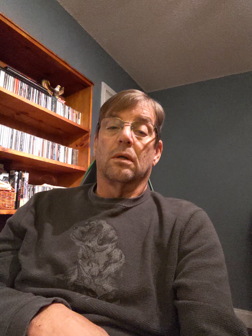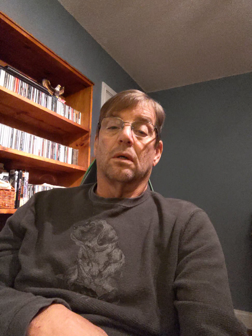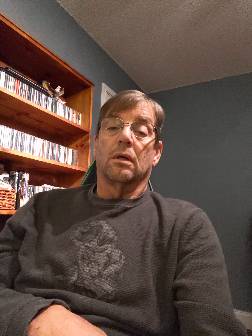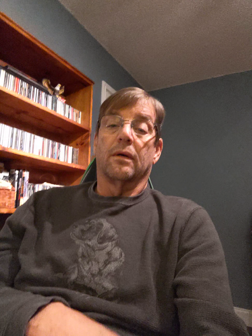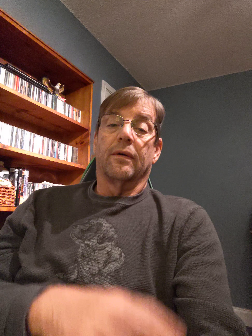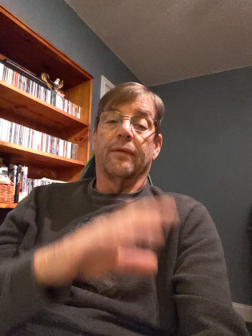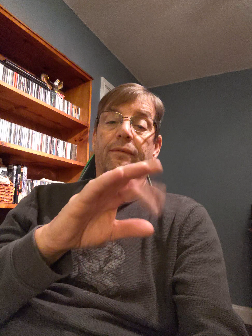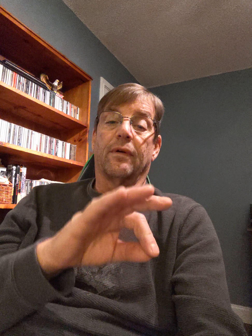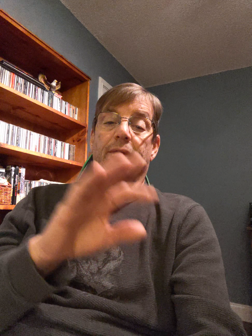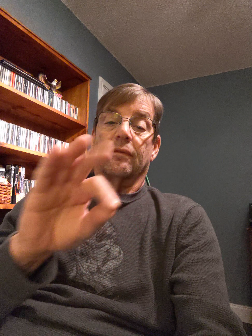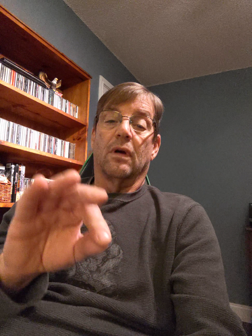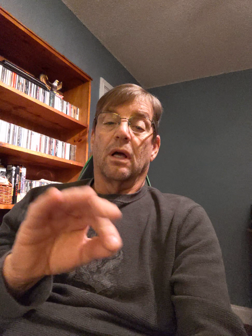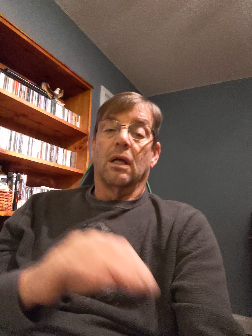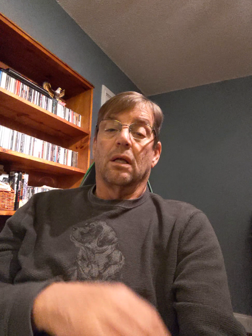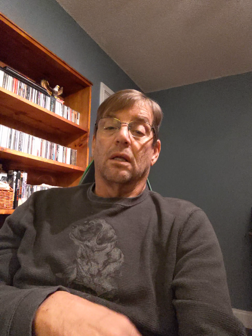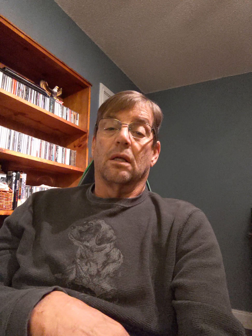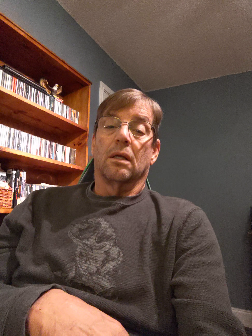french fries